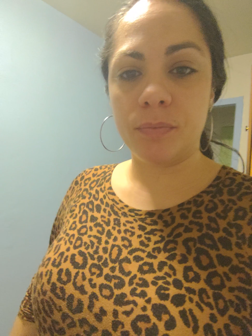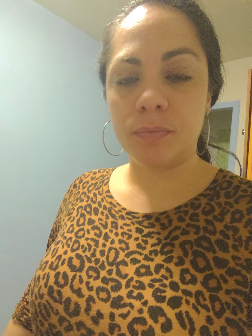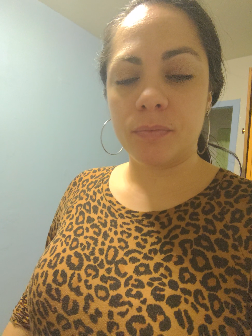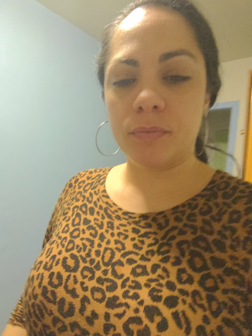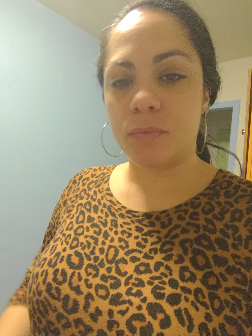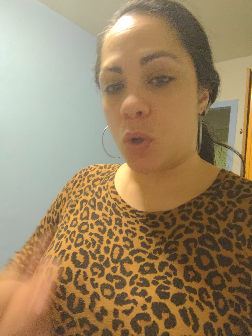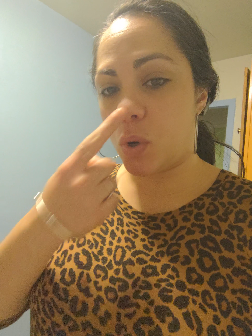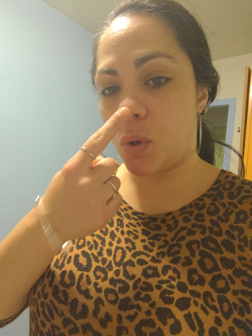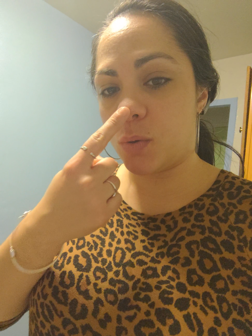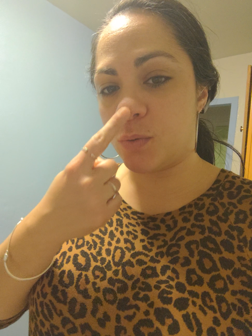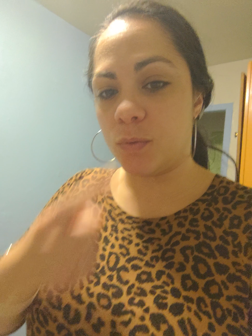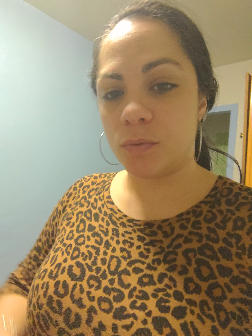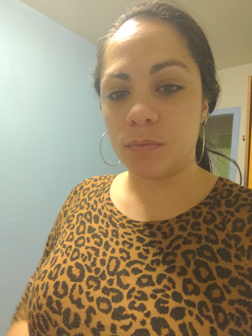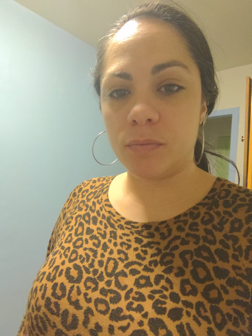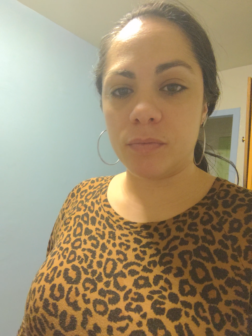nose